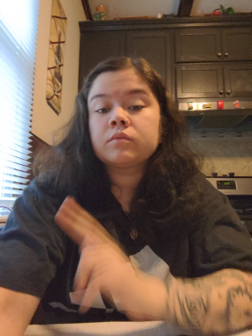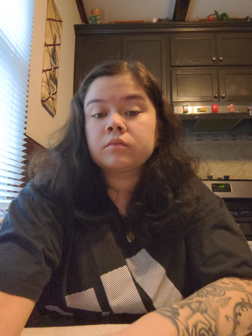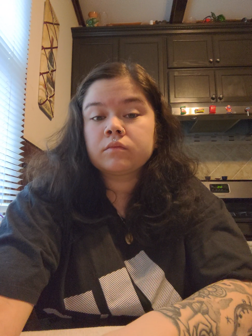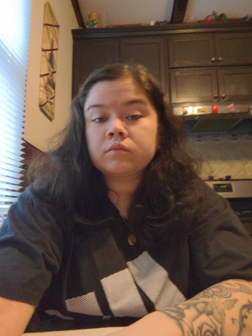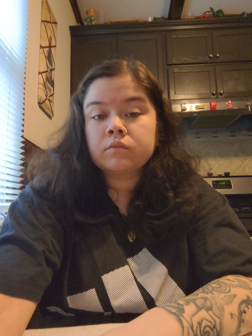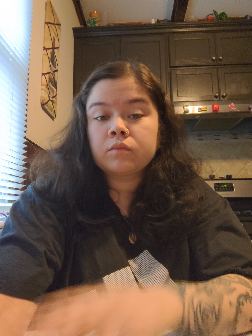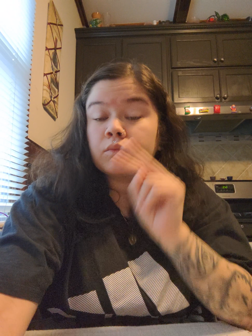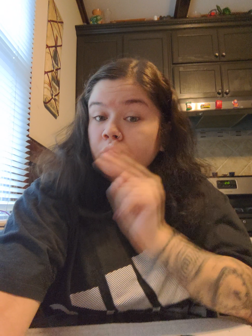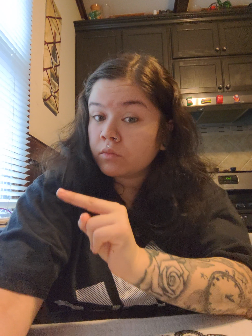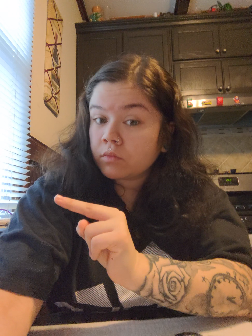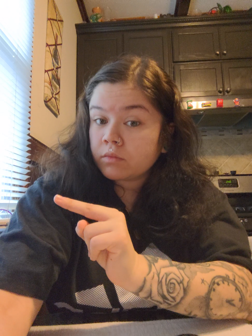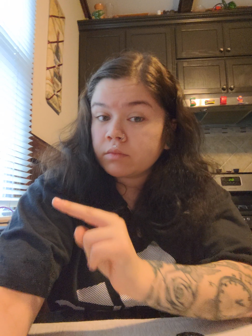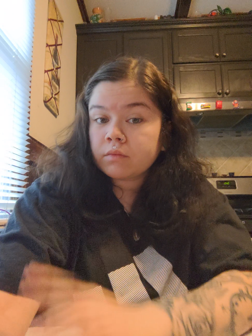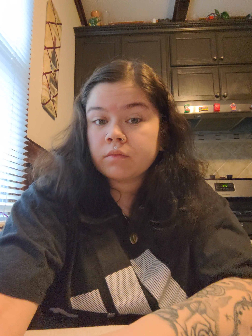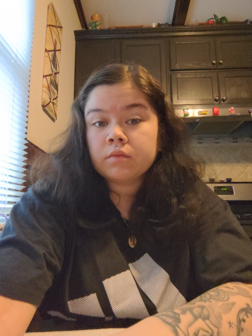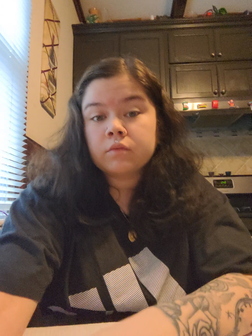look